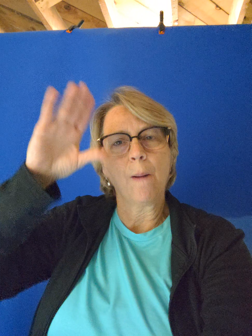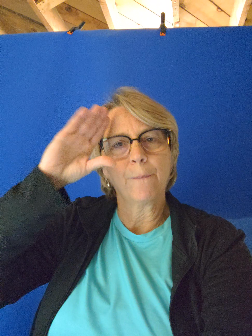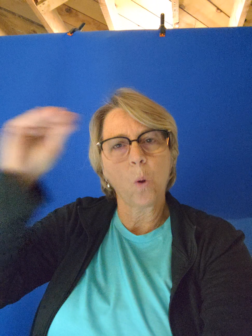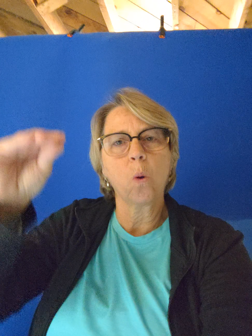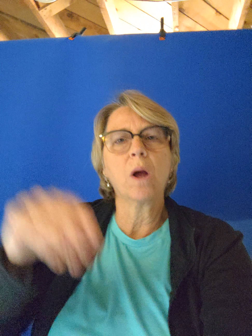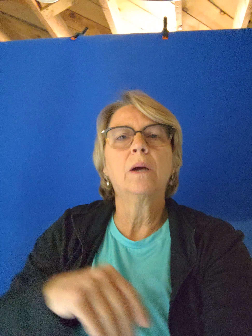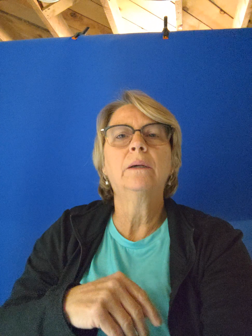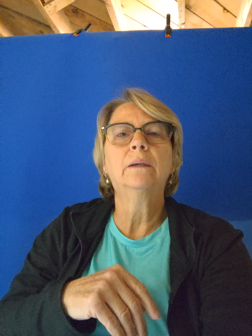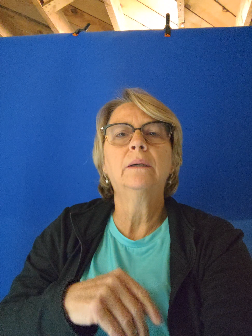cowboy